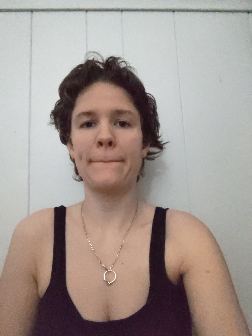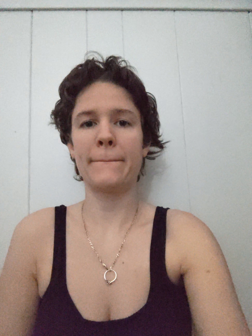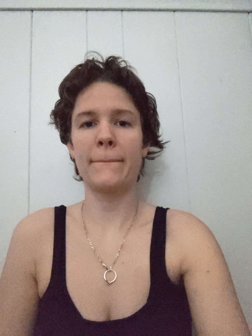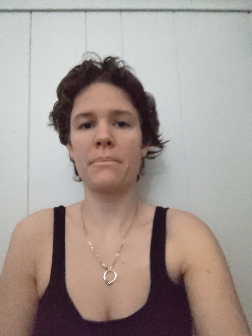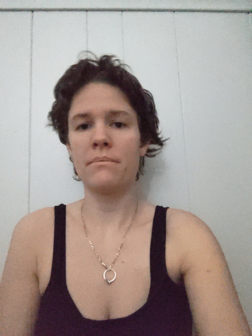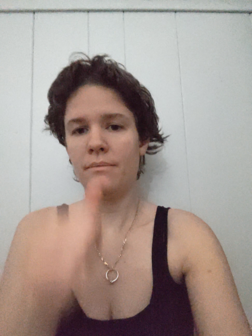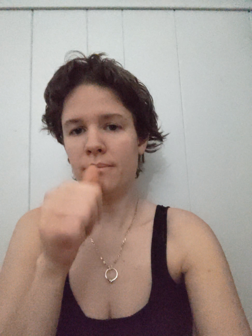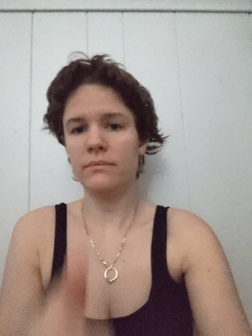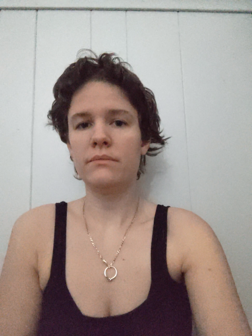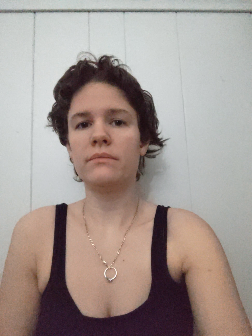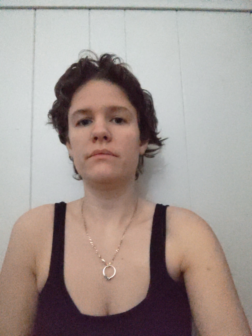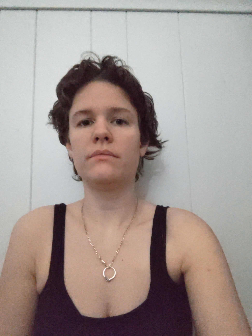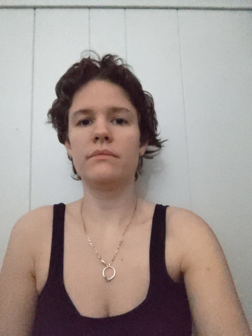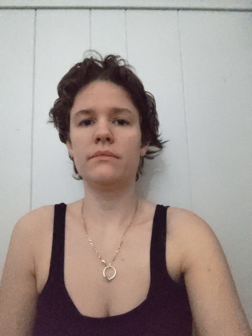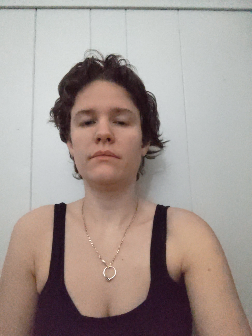nuts